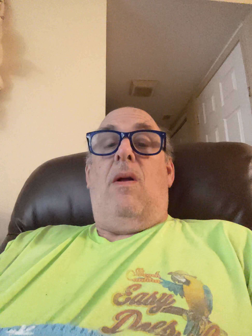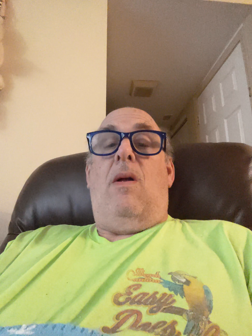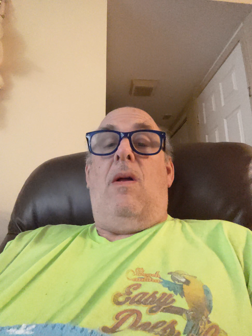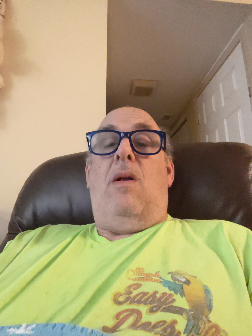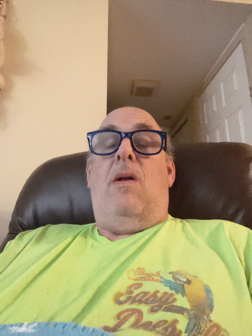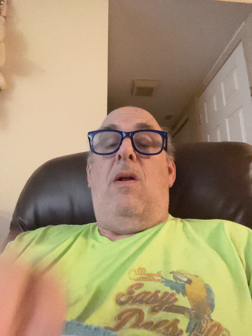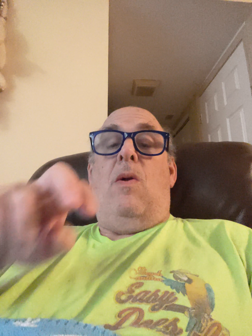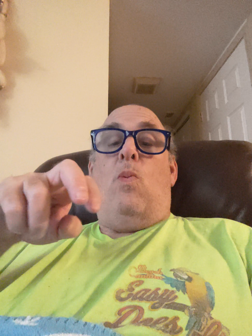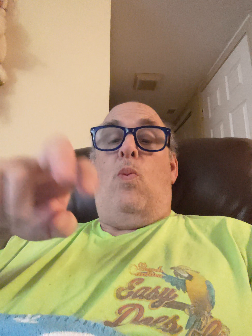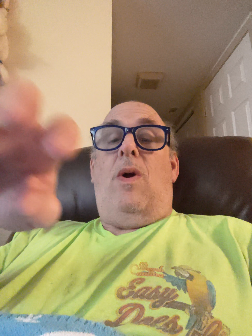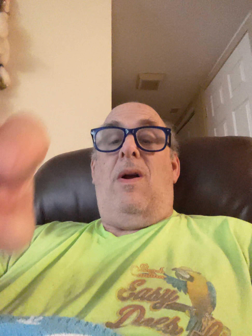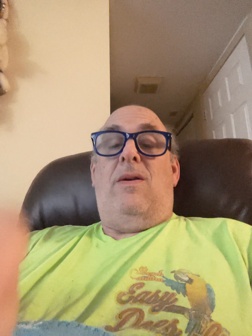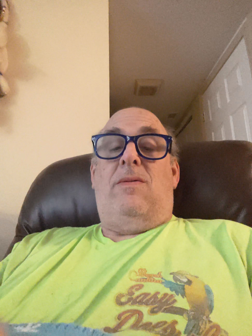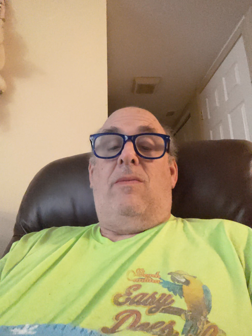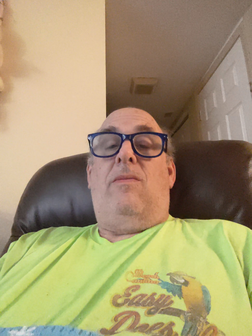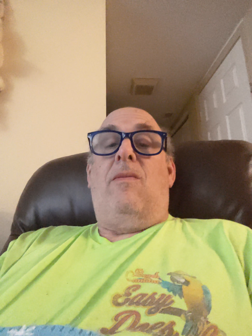ride